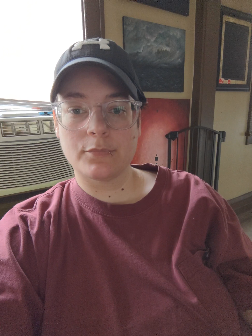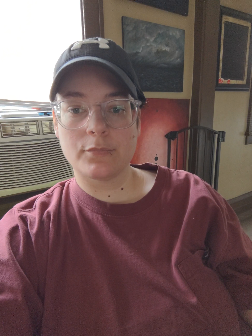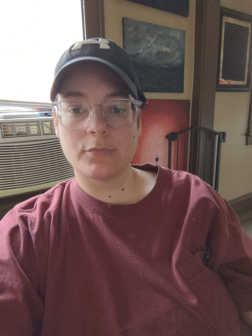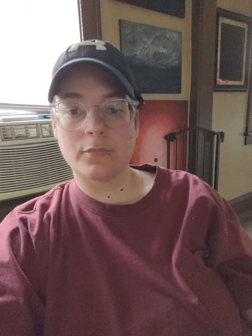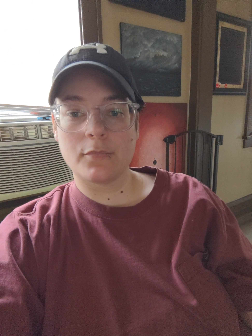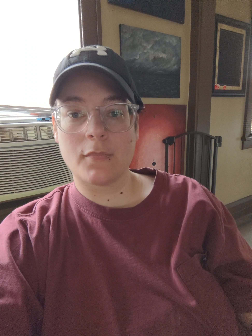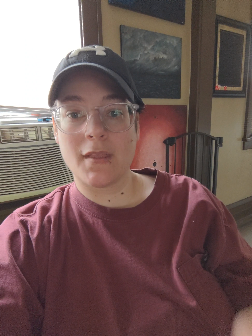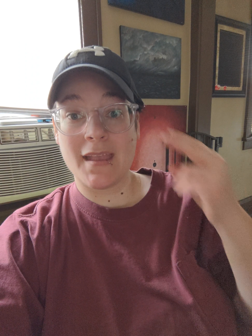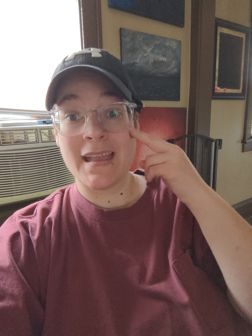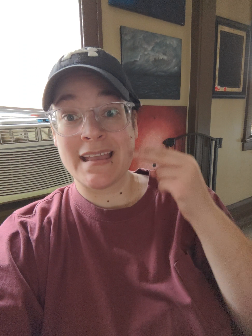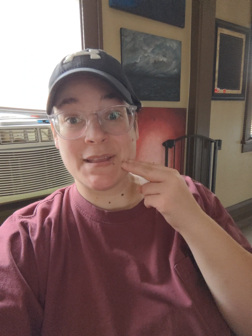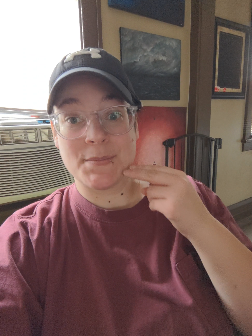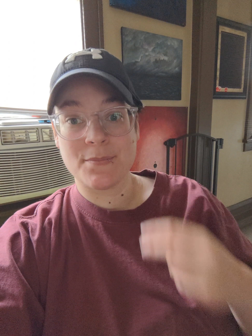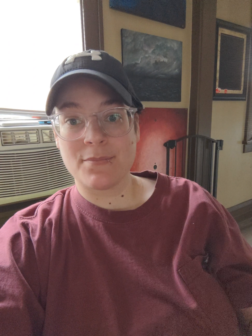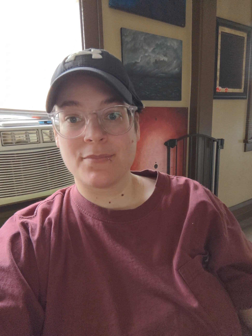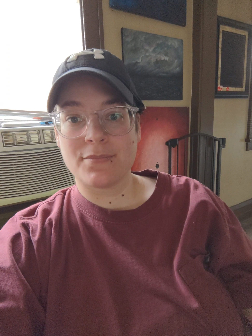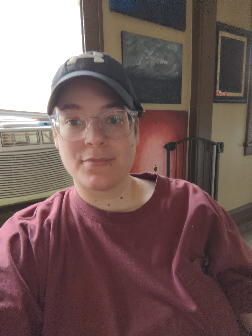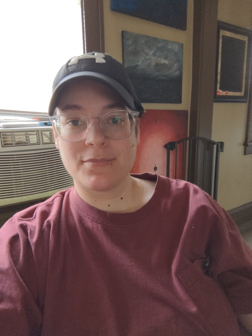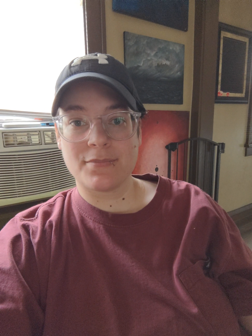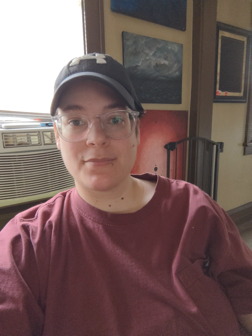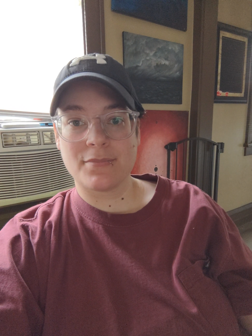head